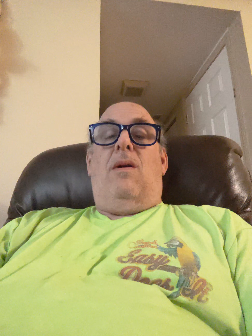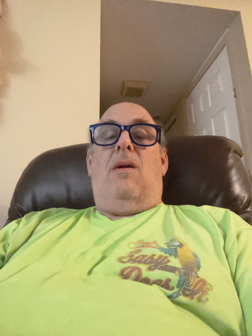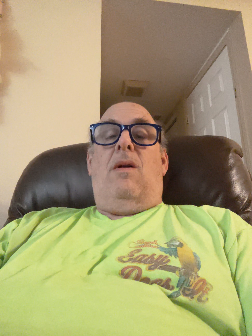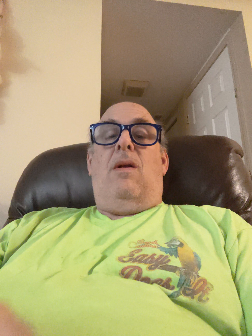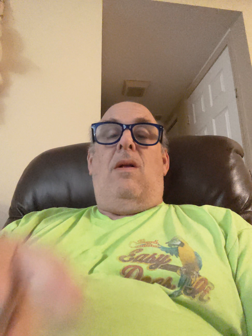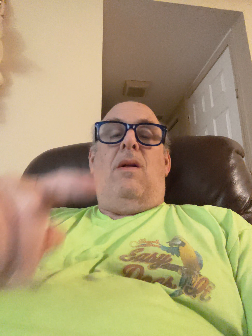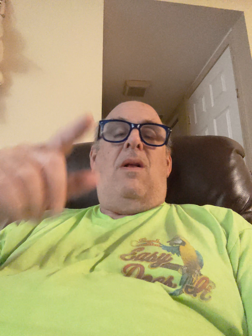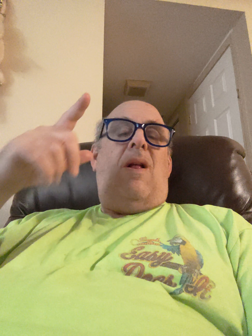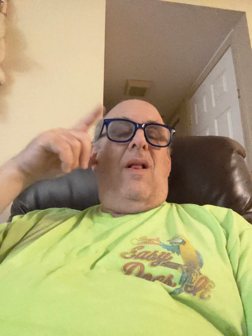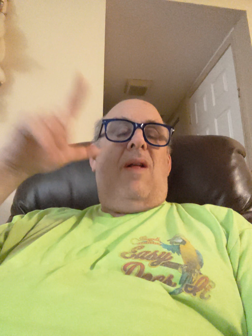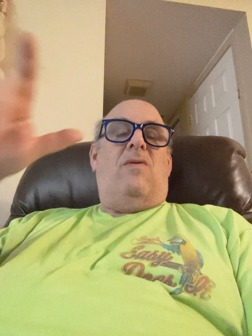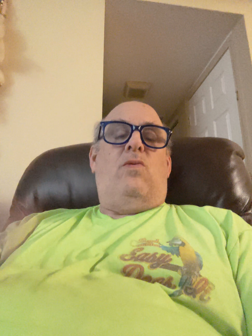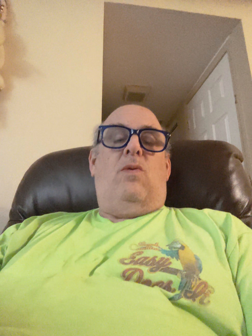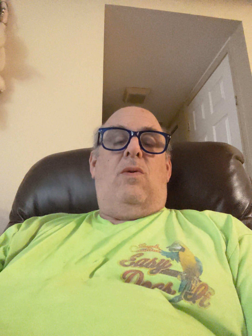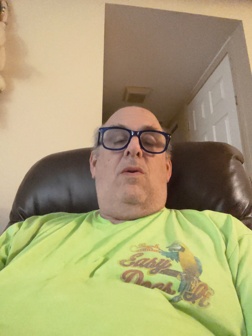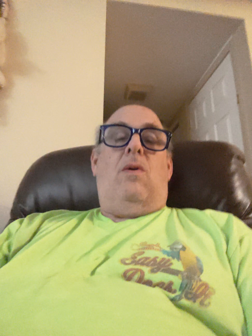loud